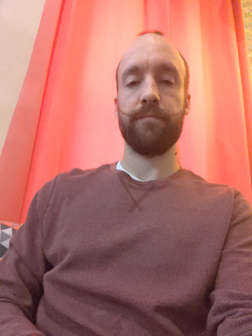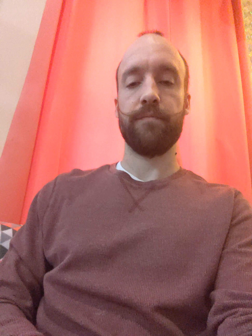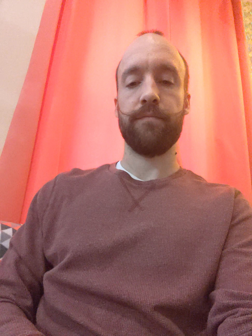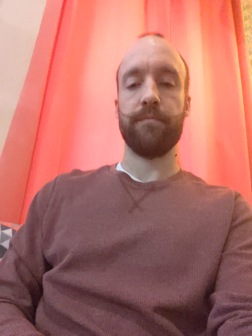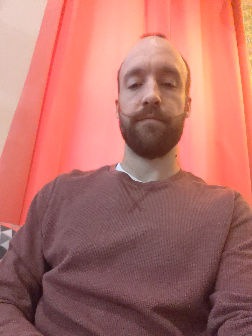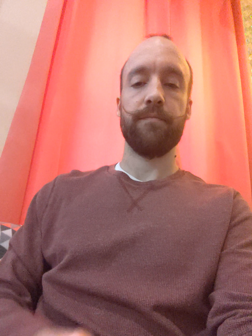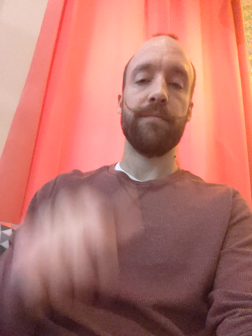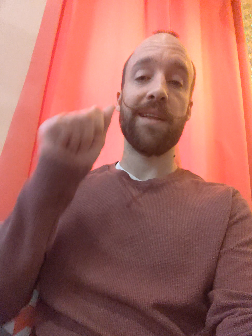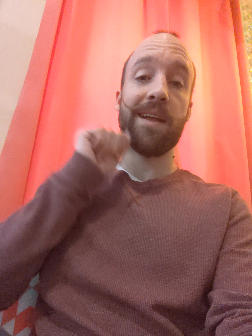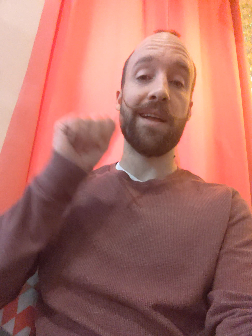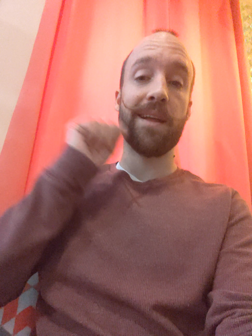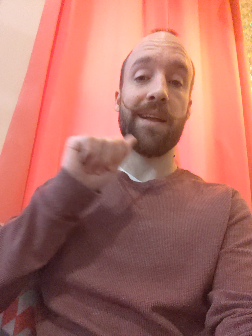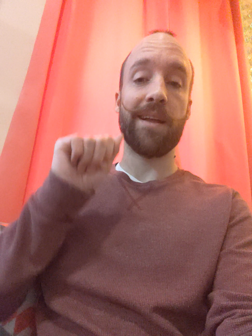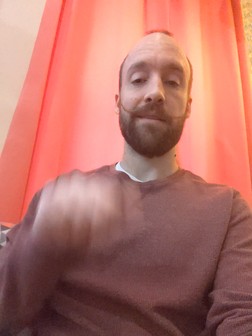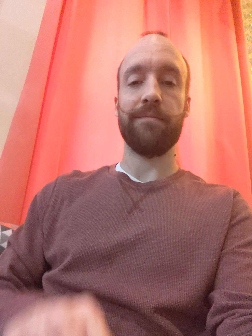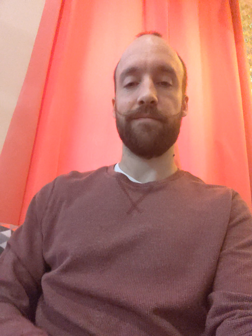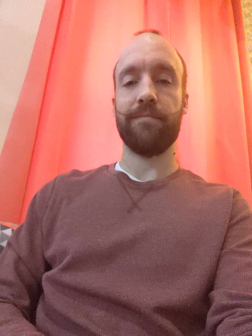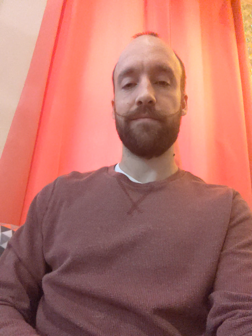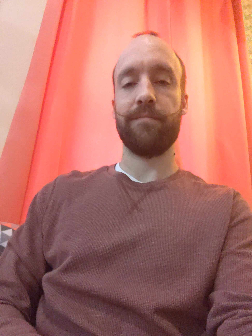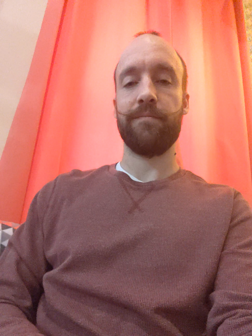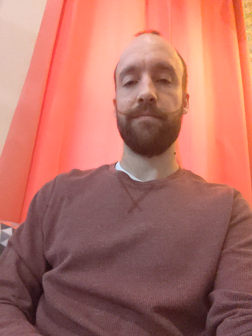aunt